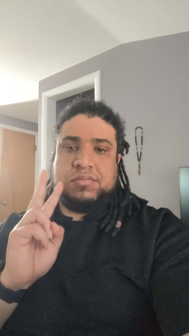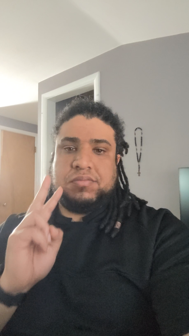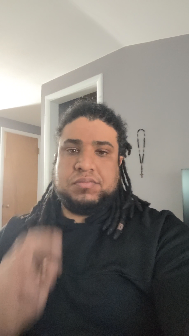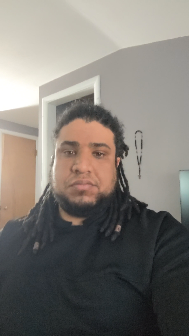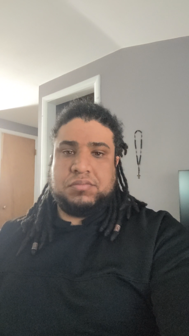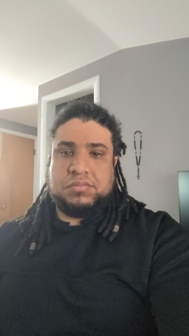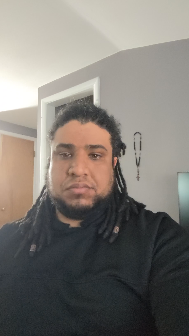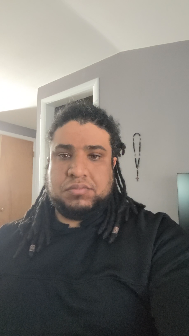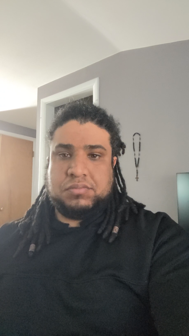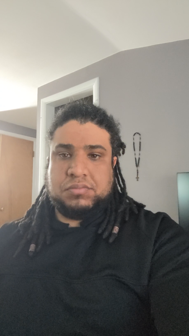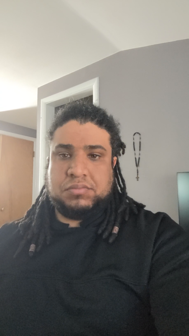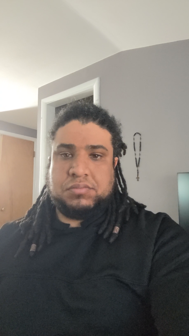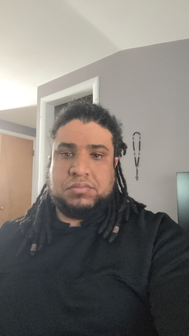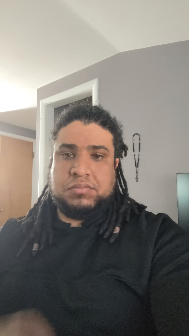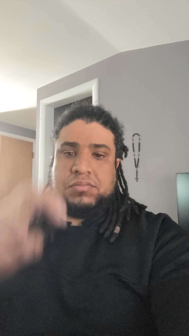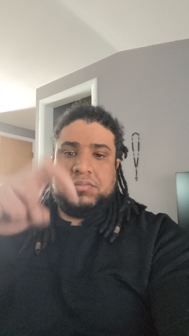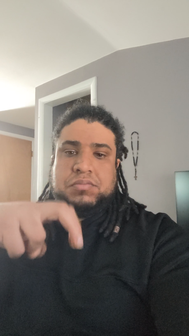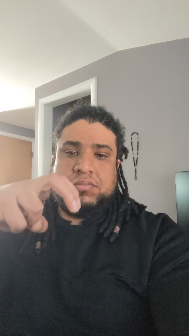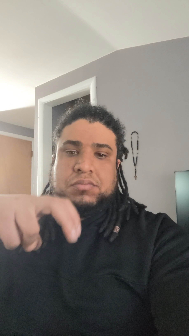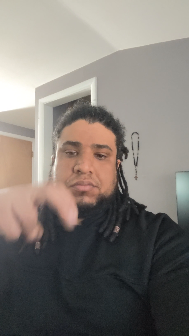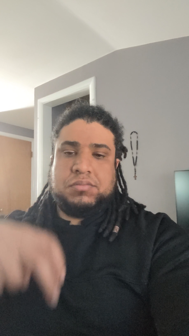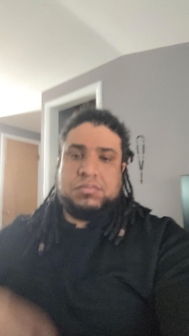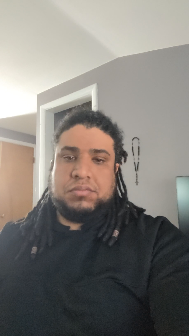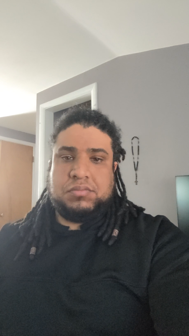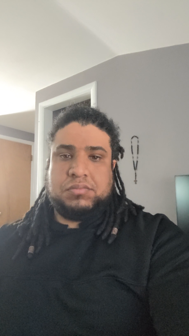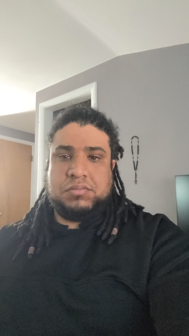potato